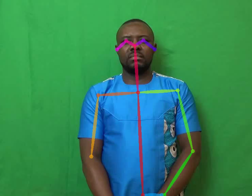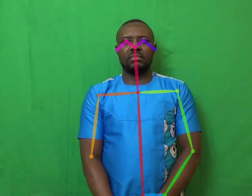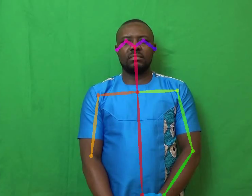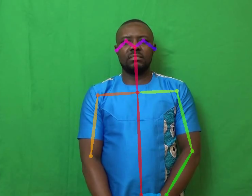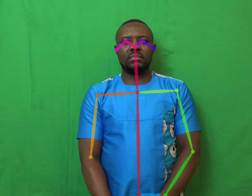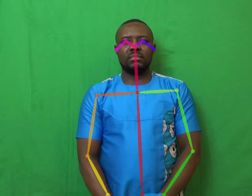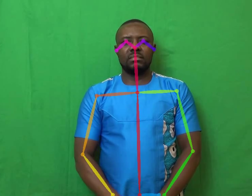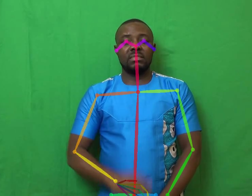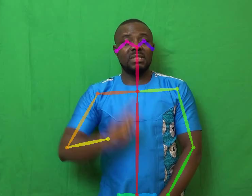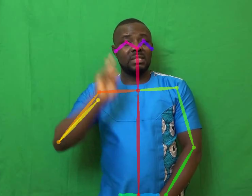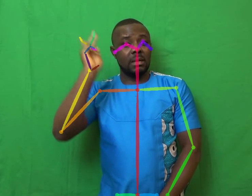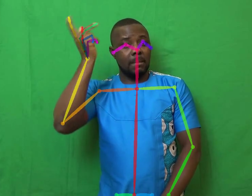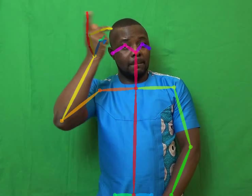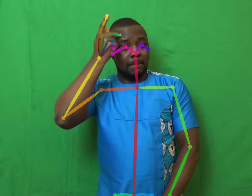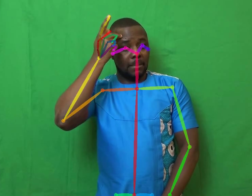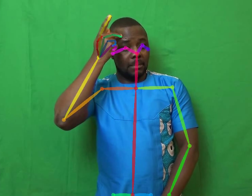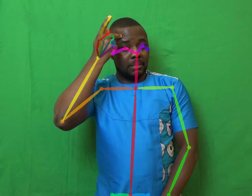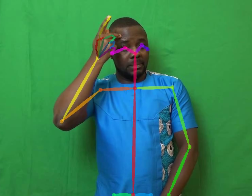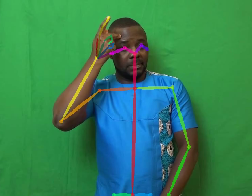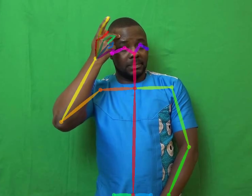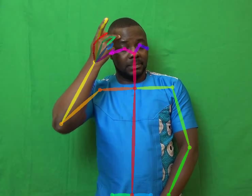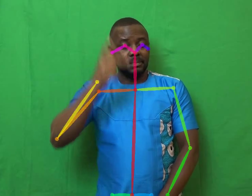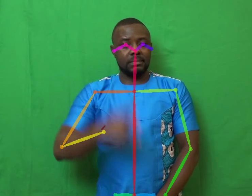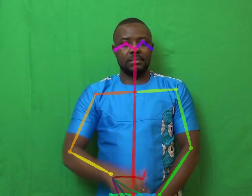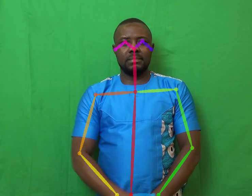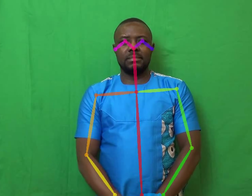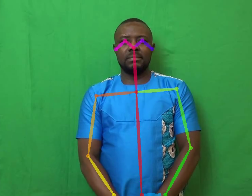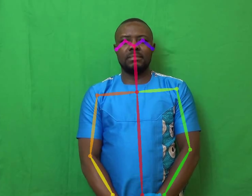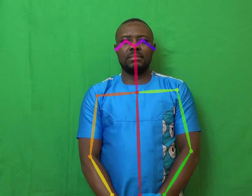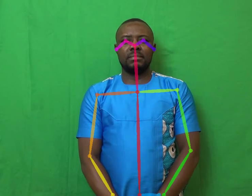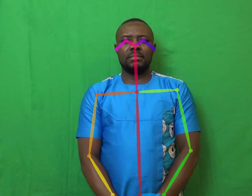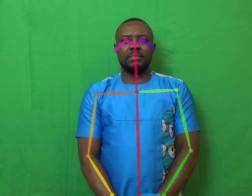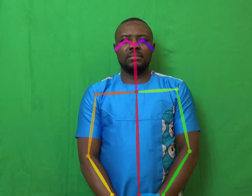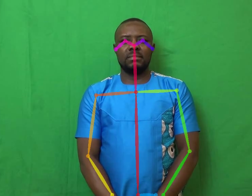politics